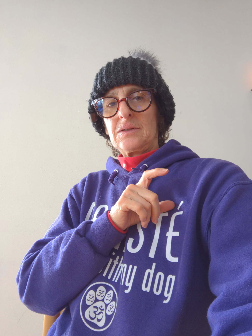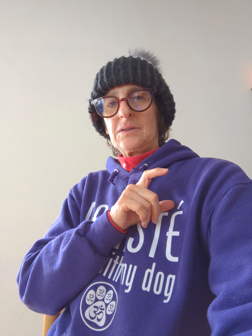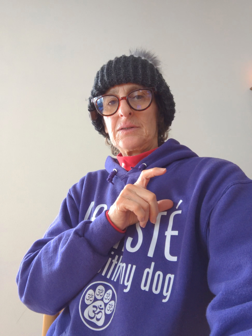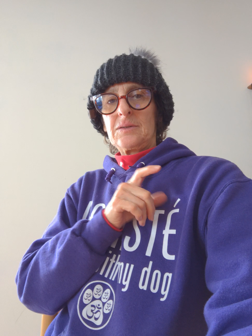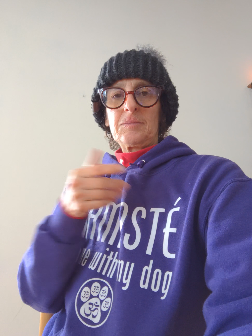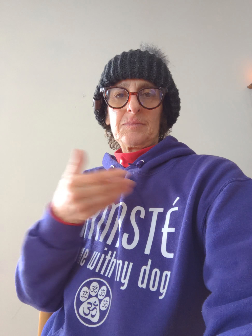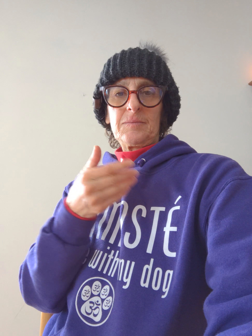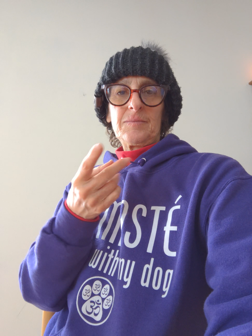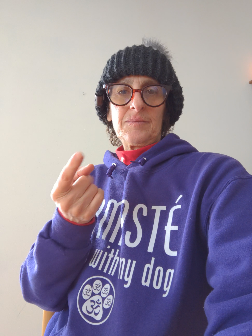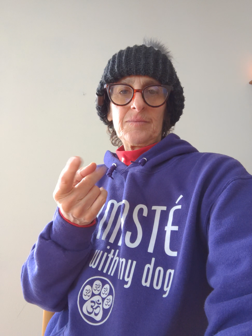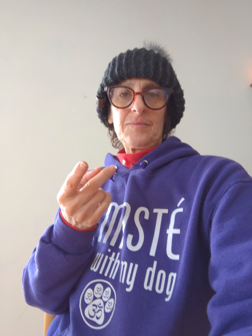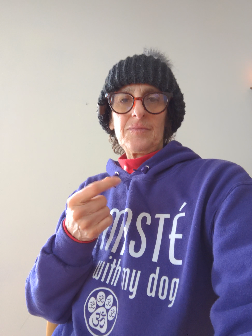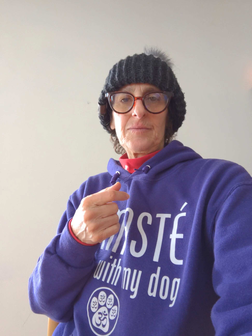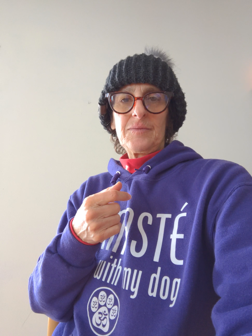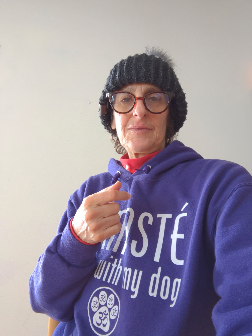puppy